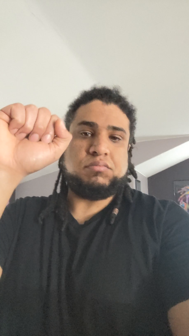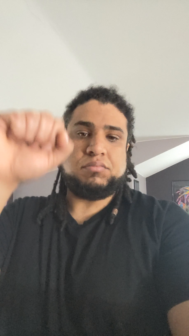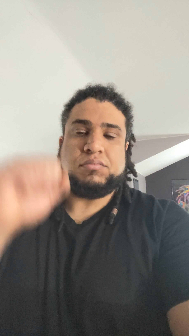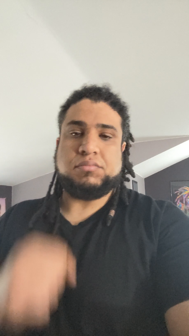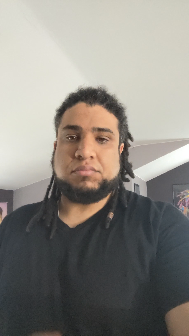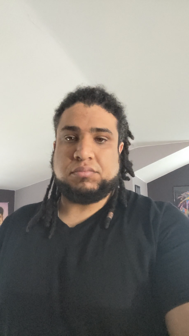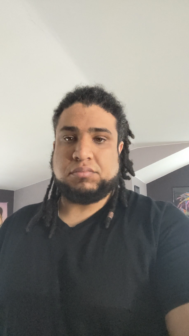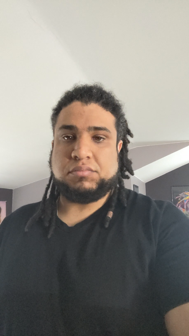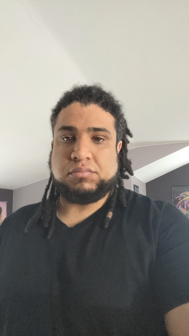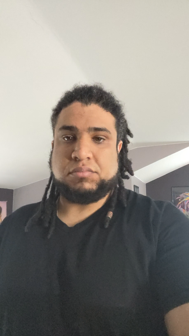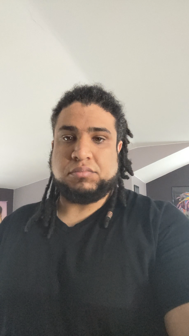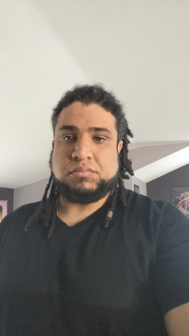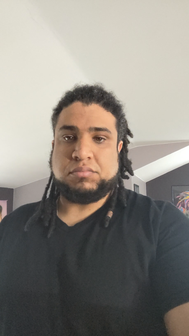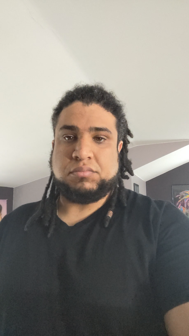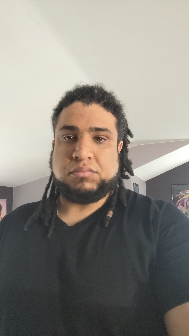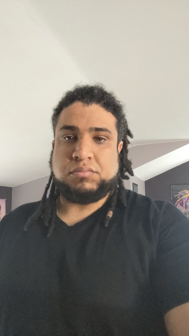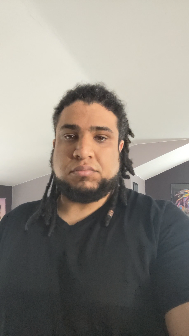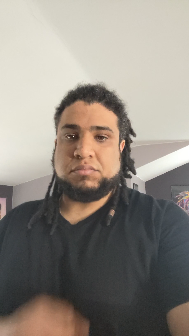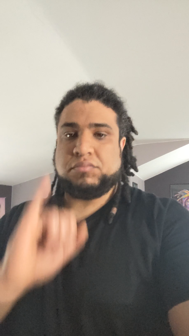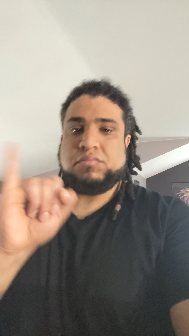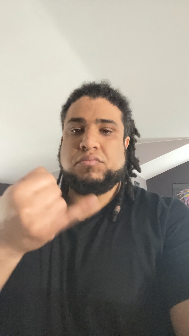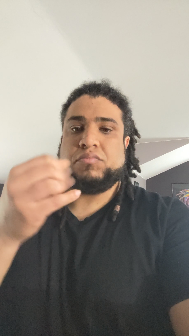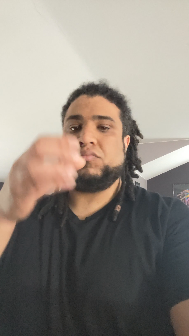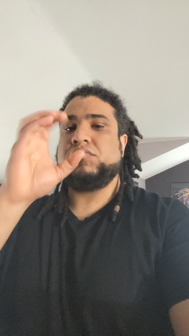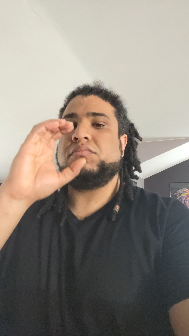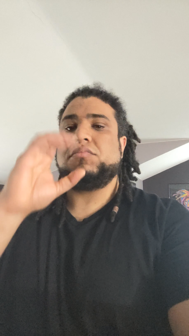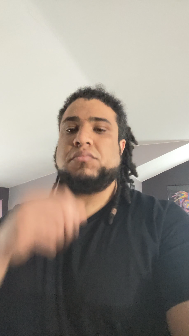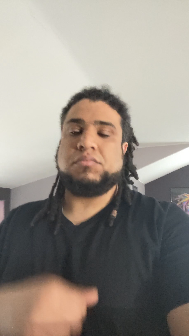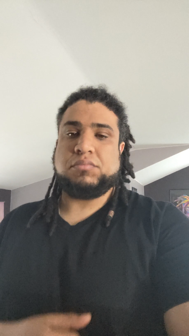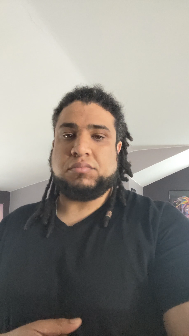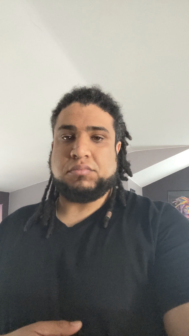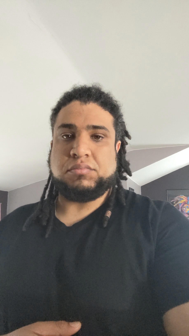juice